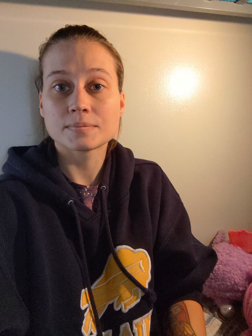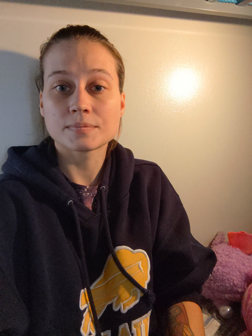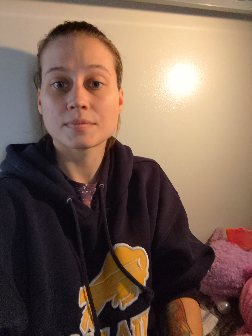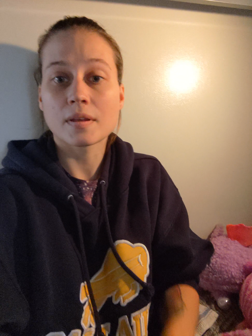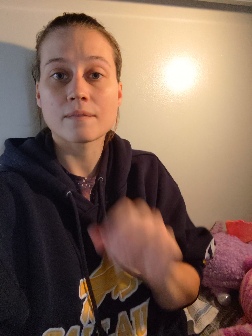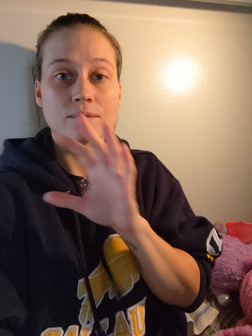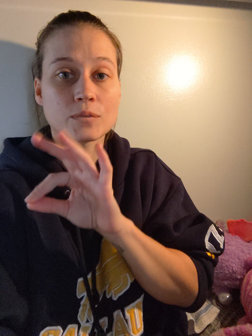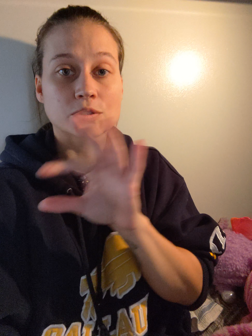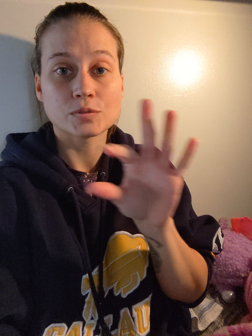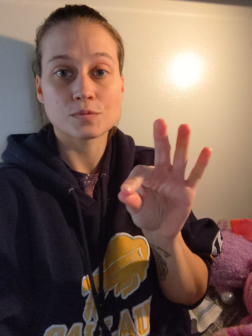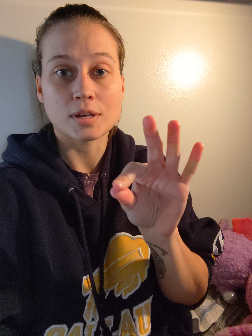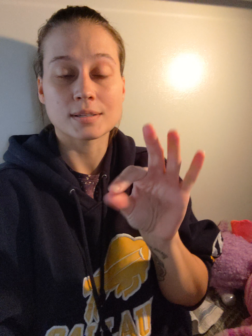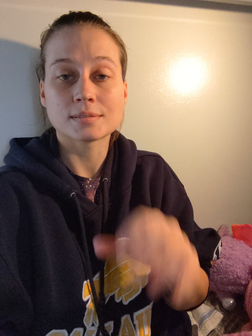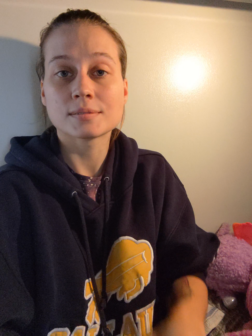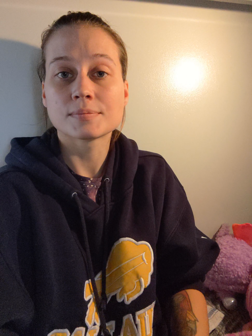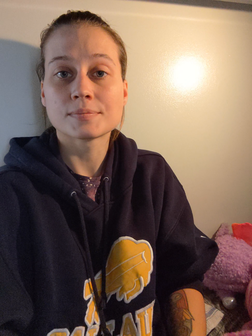french fries